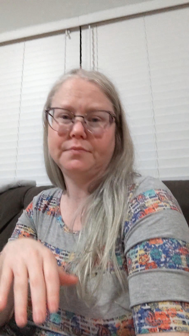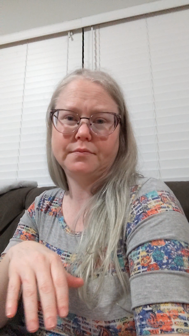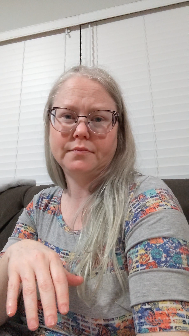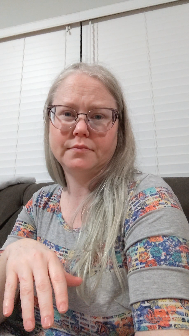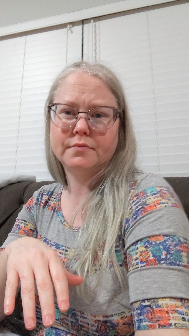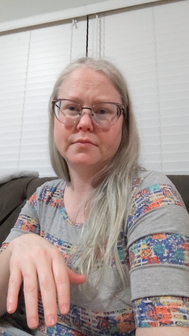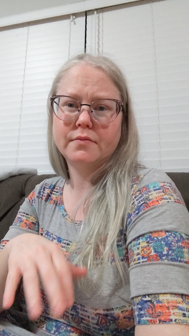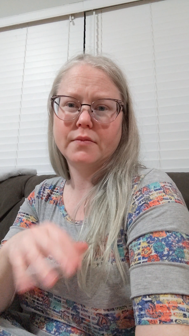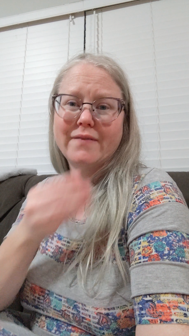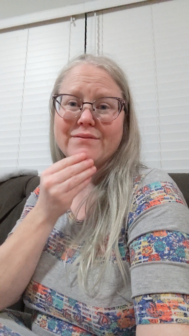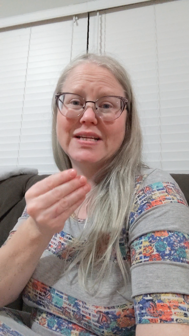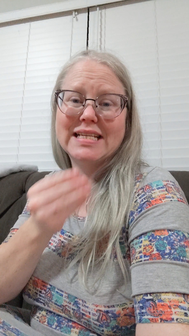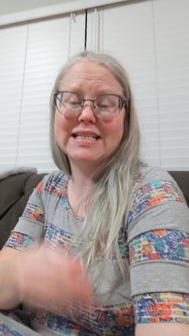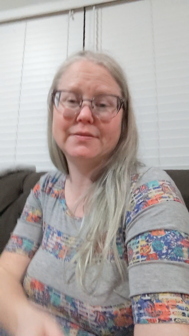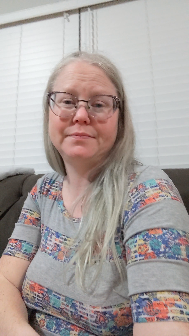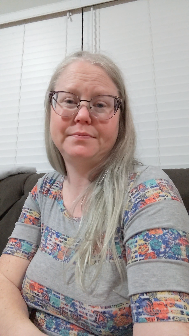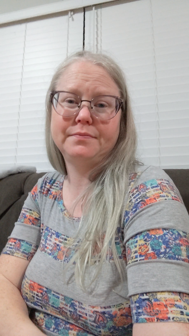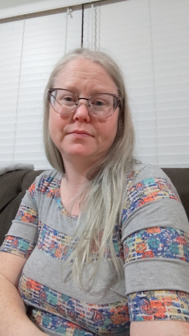feed